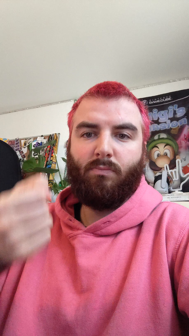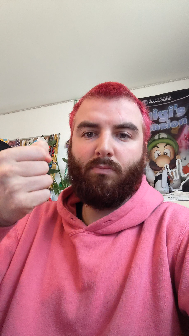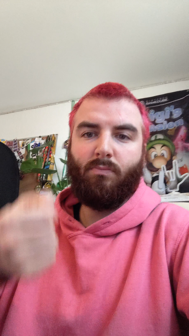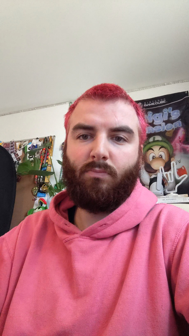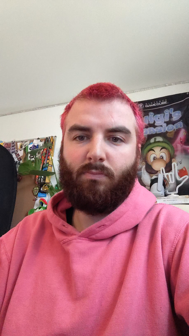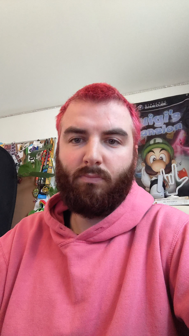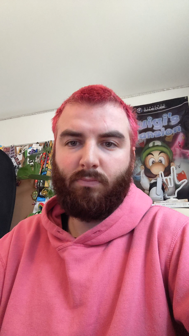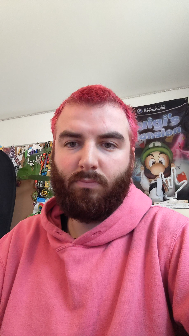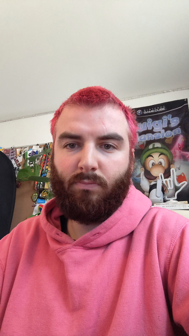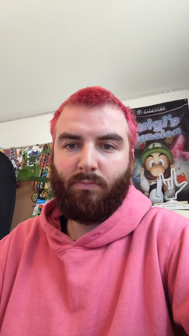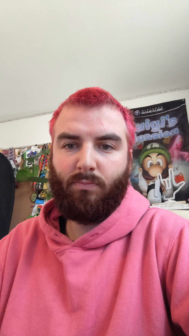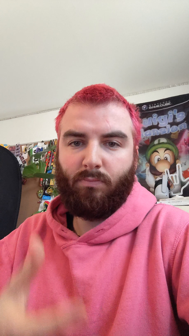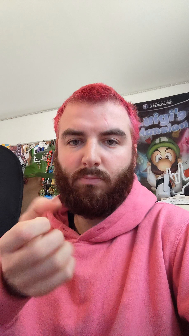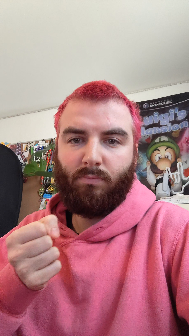get